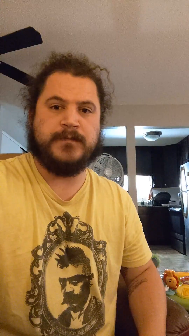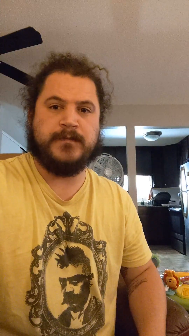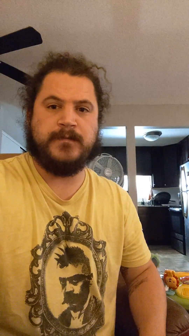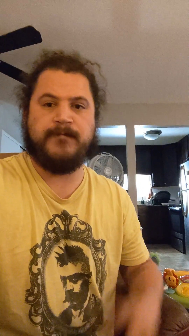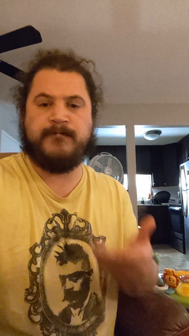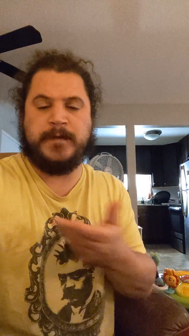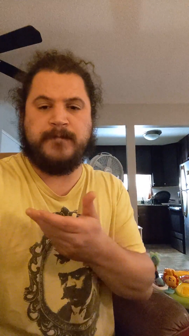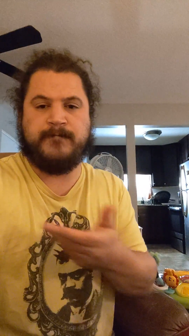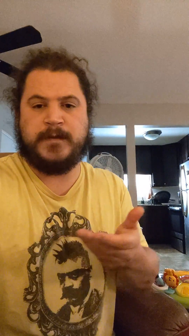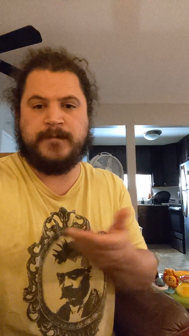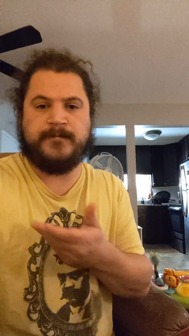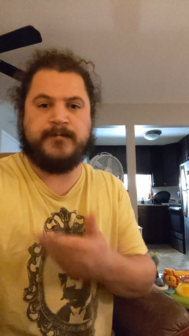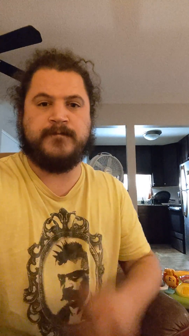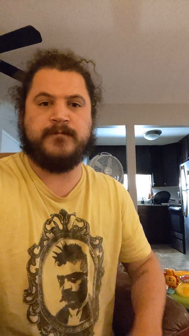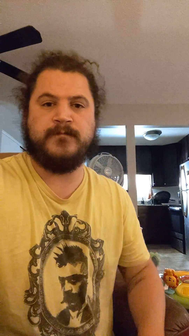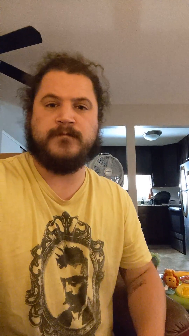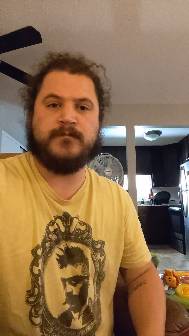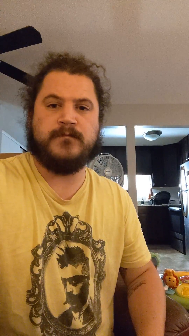baby